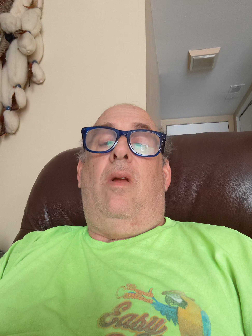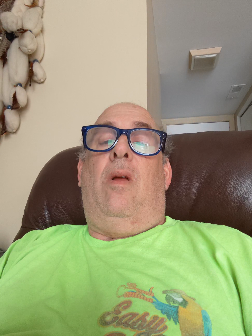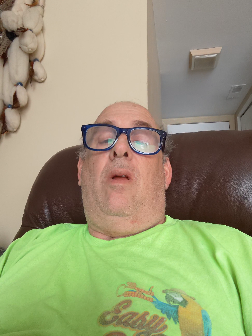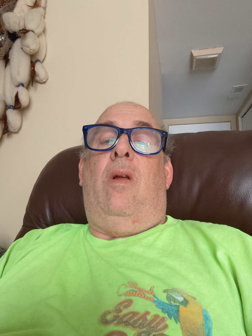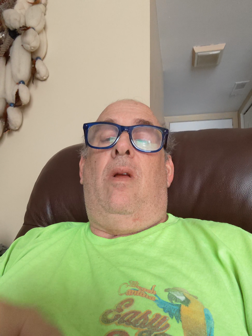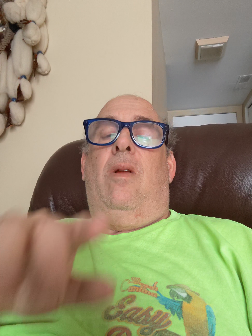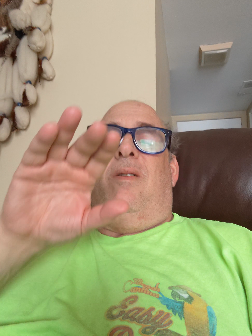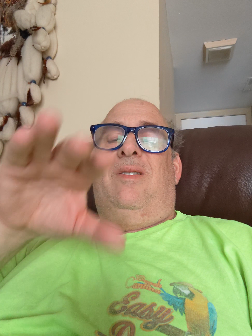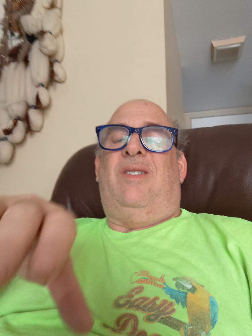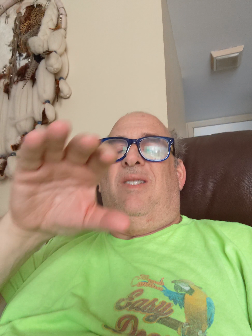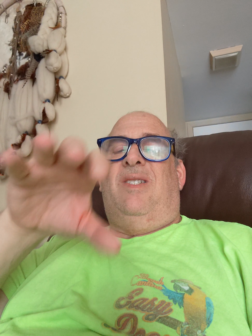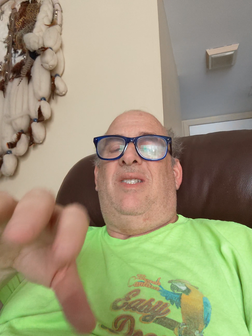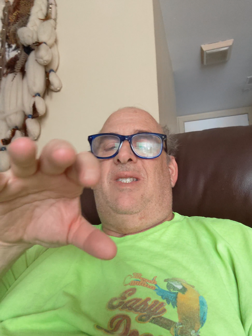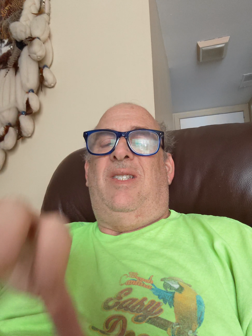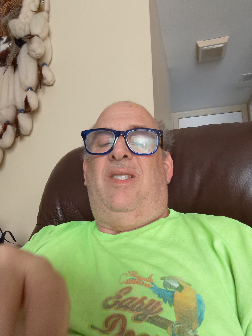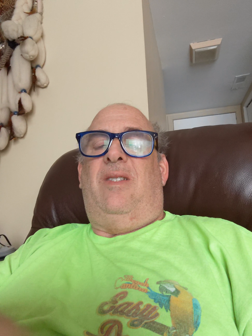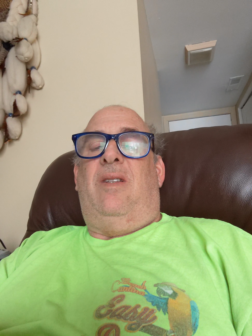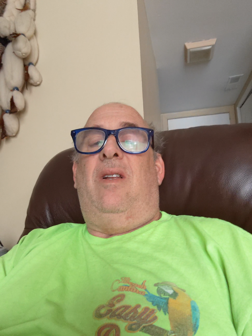alligator